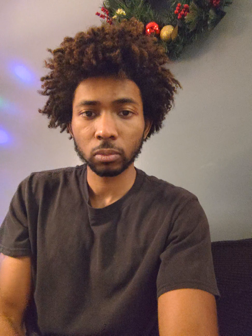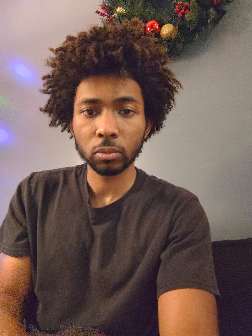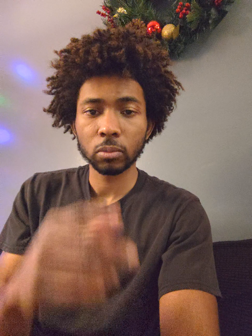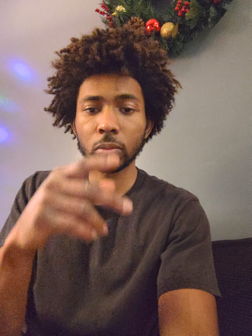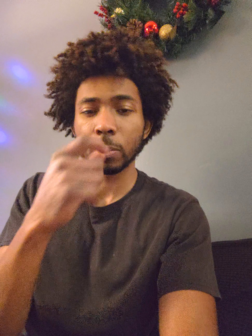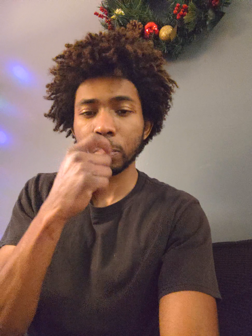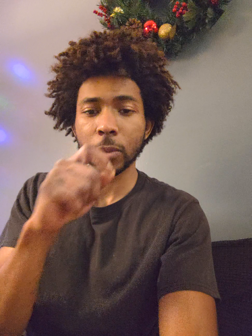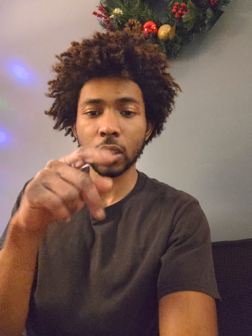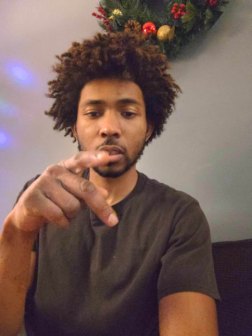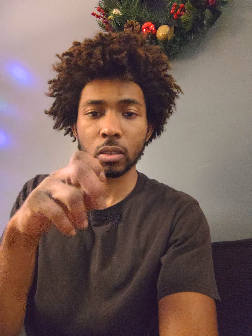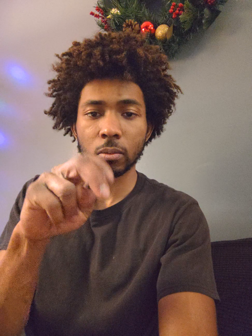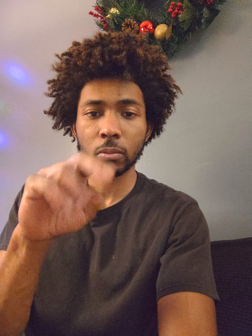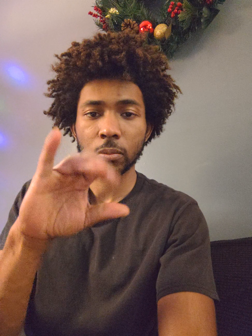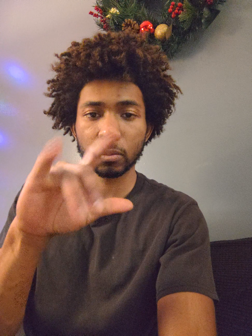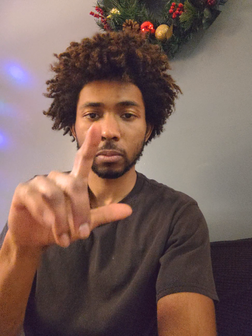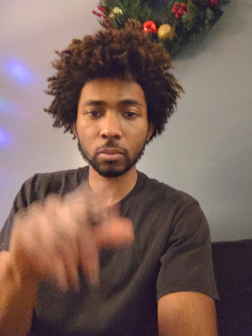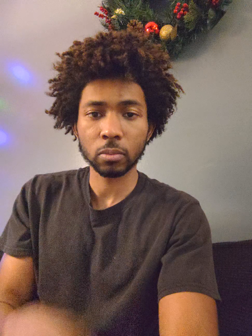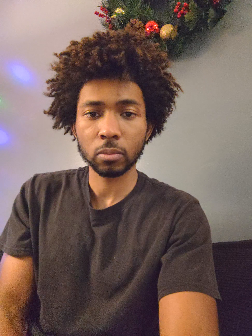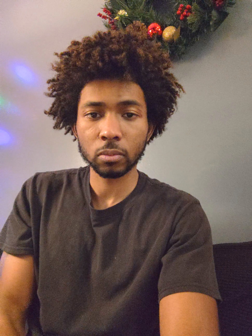pencil